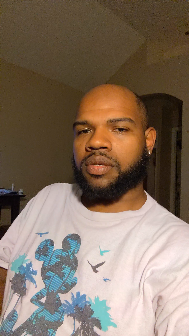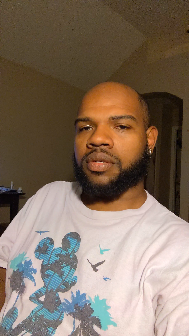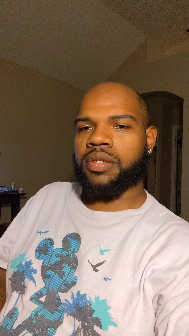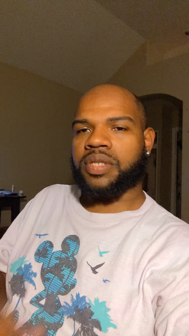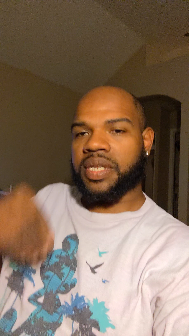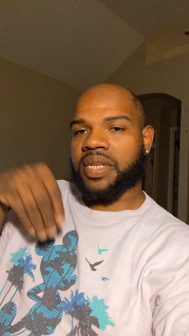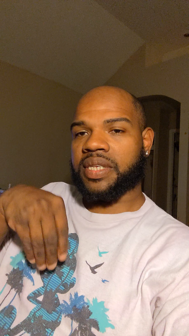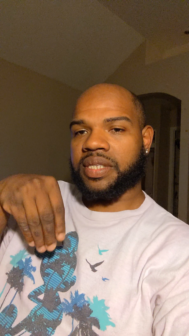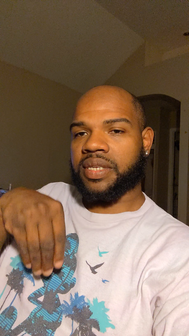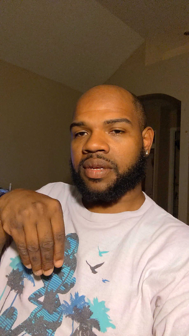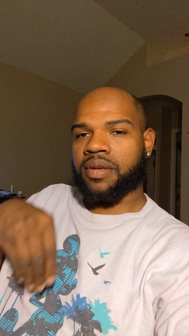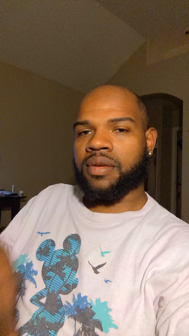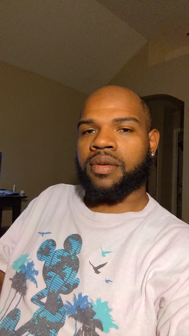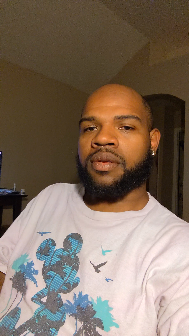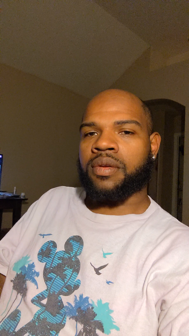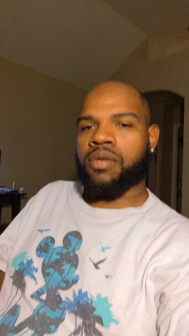inside